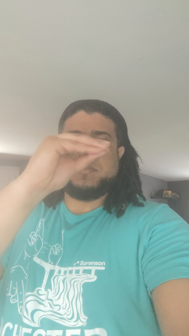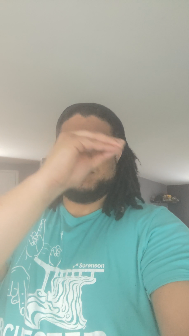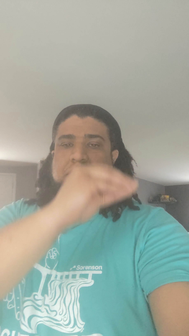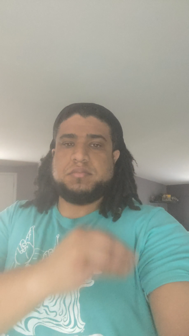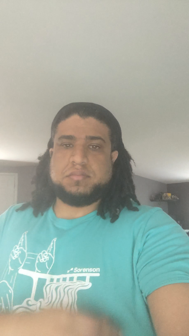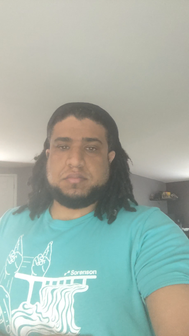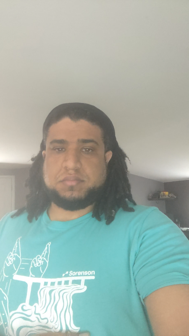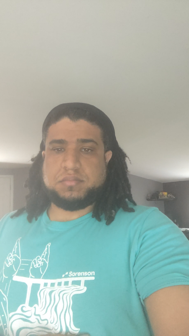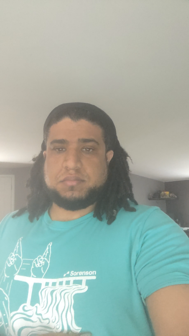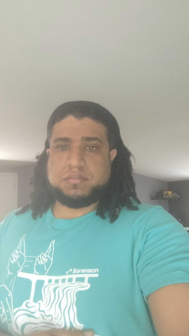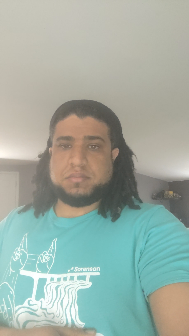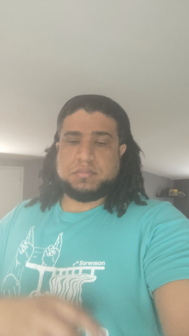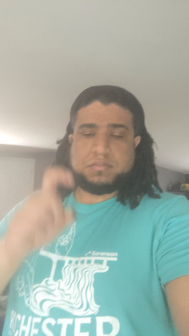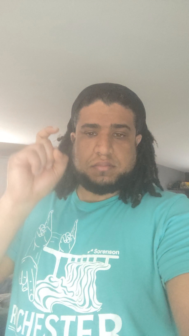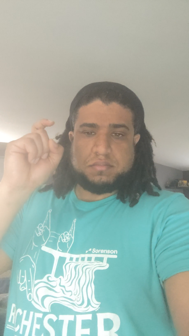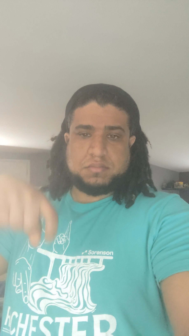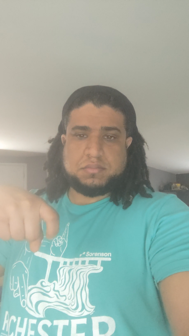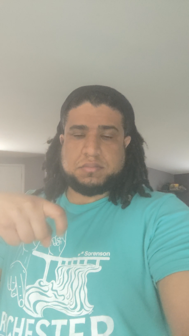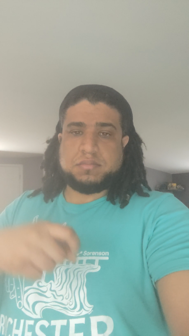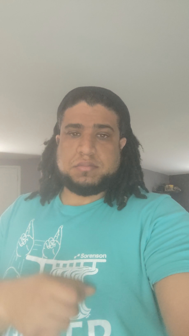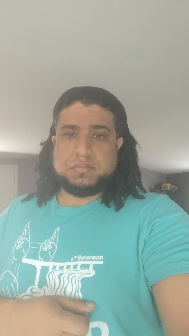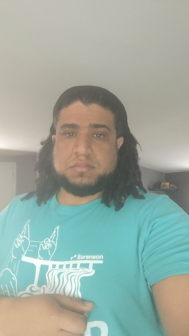must